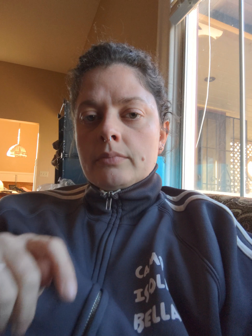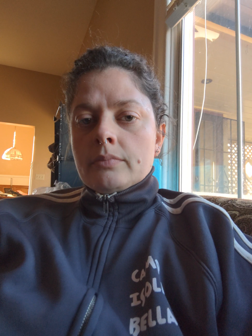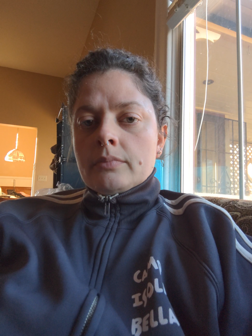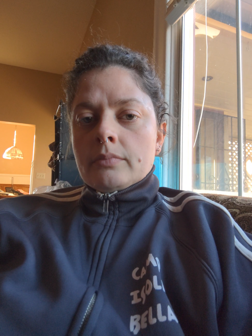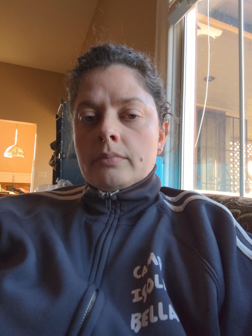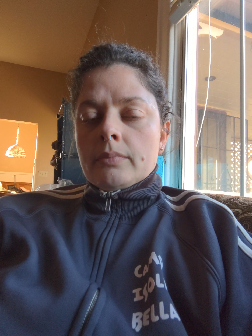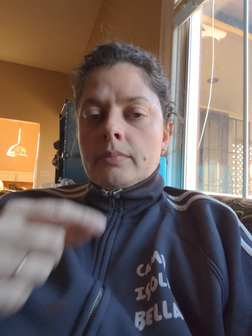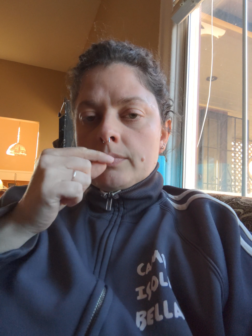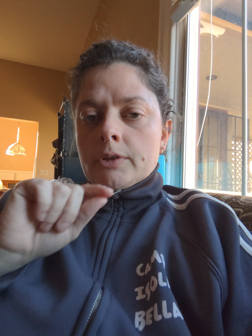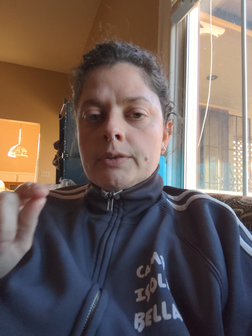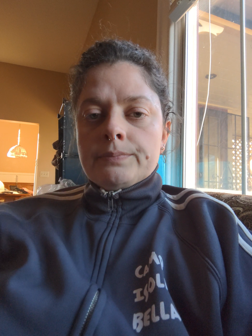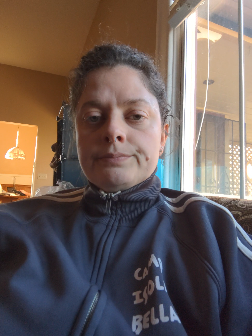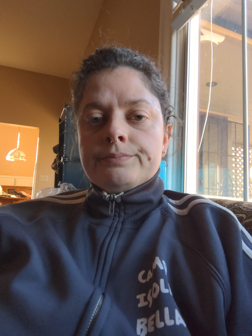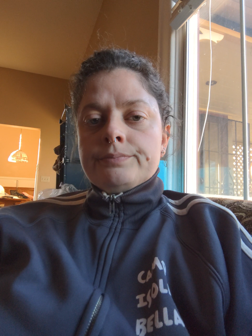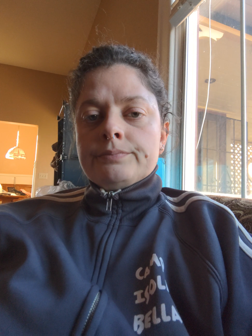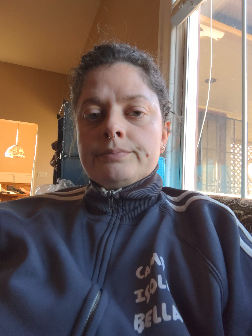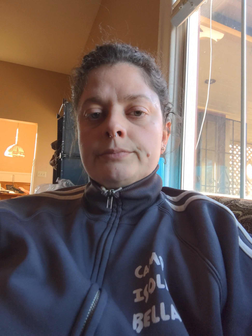pen